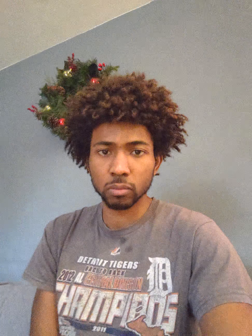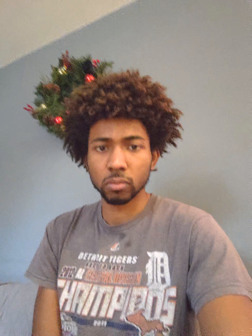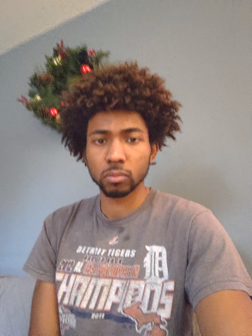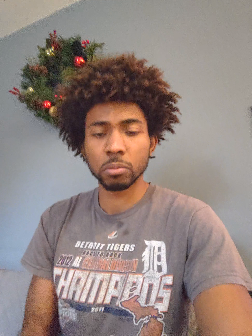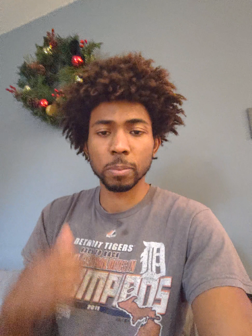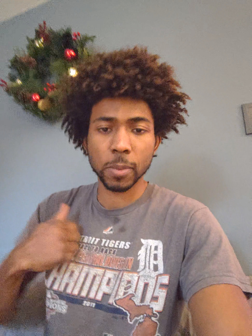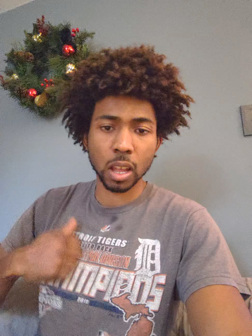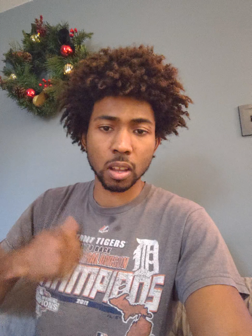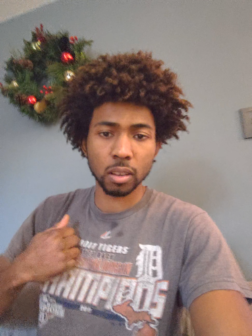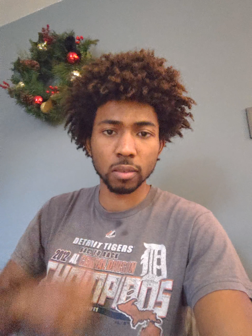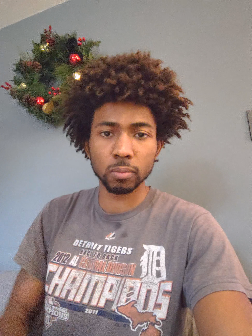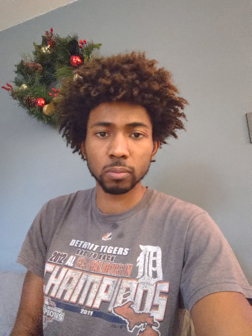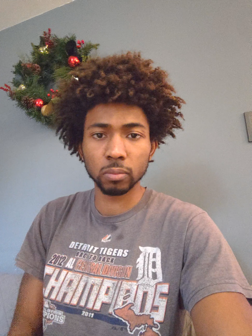bath